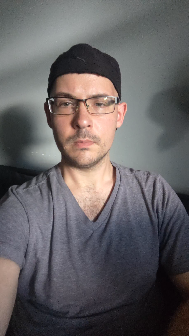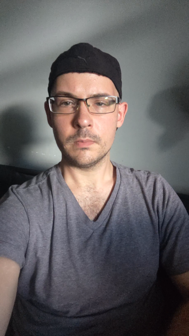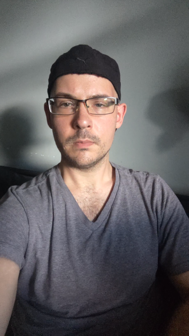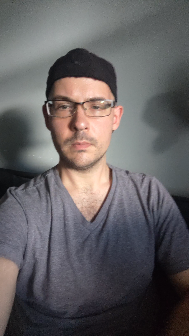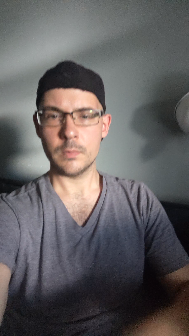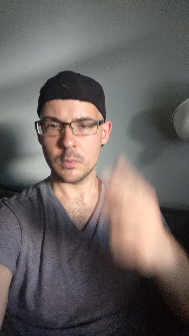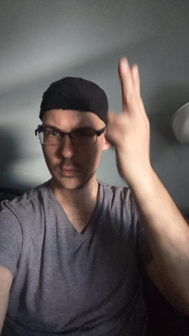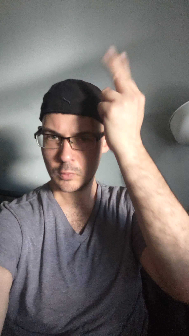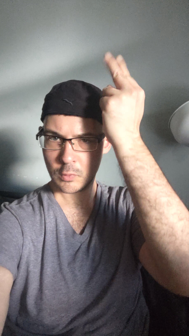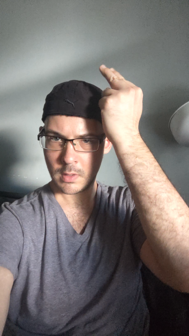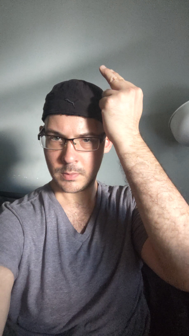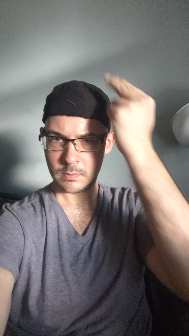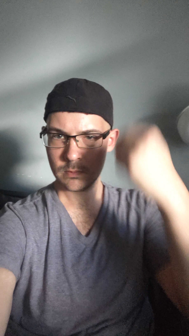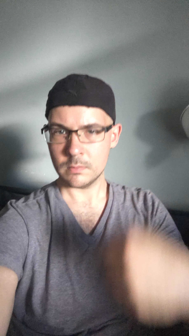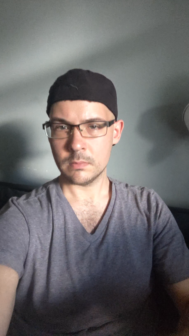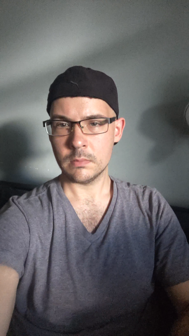rabbit